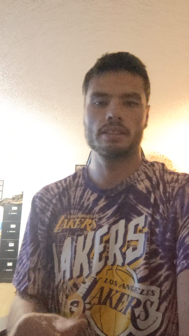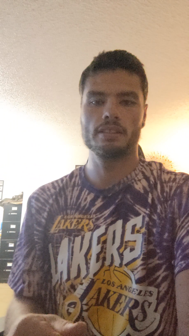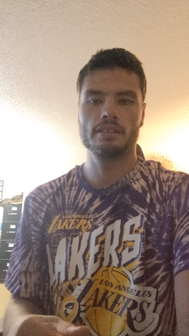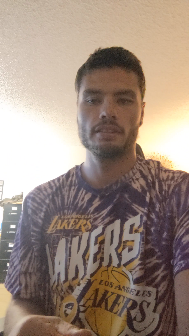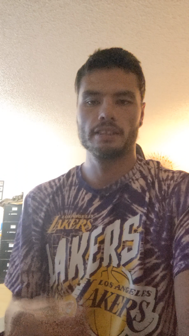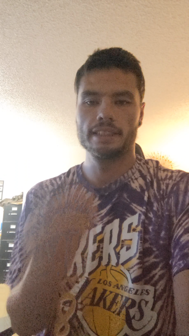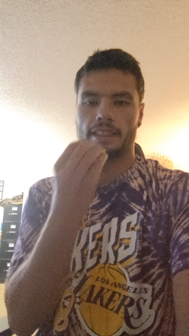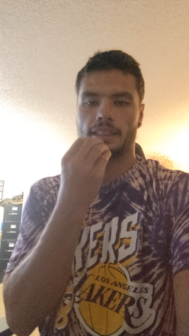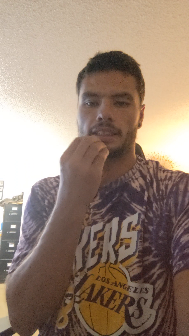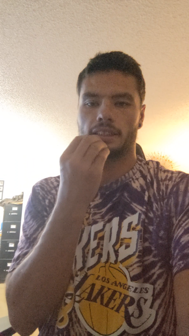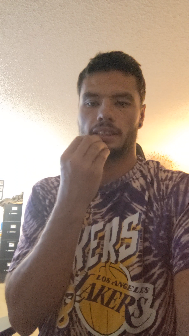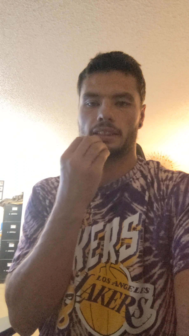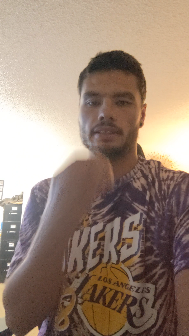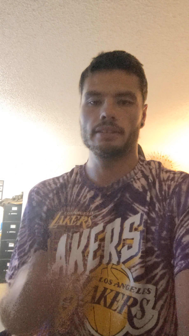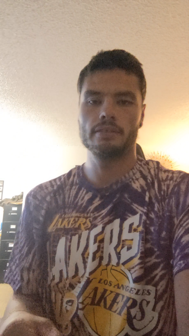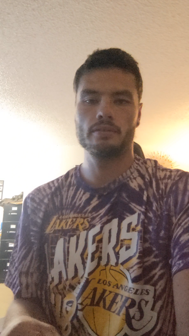eat